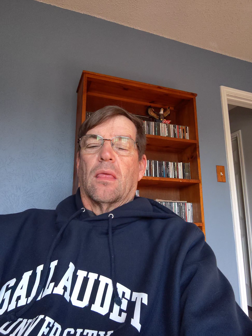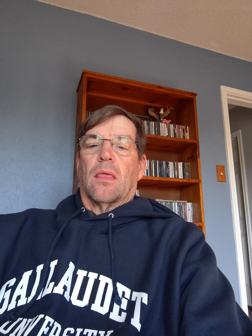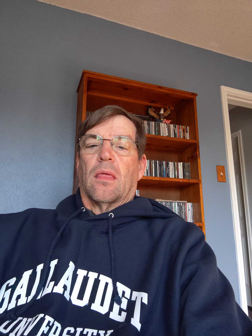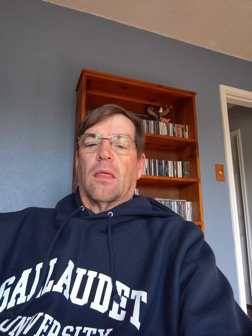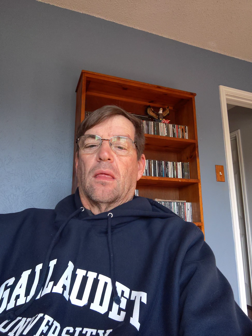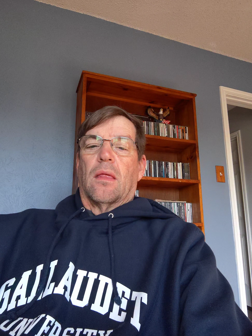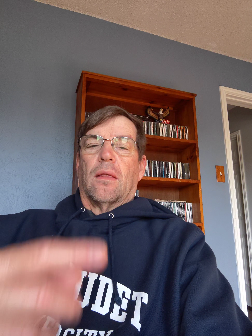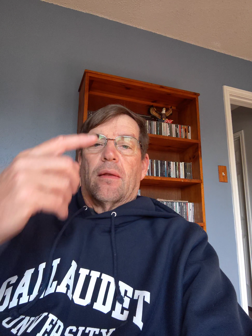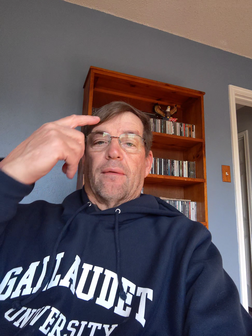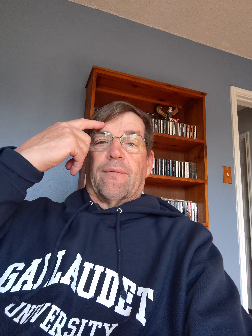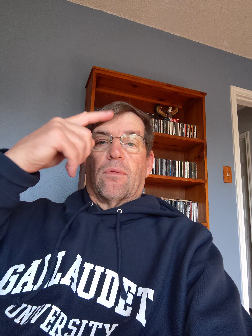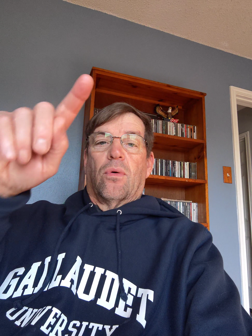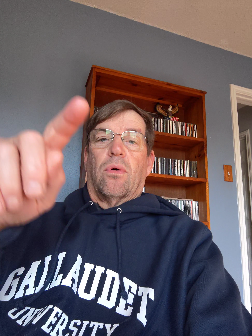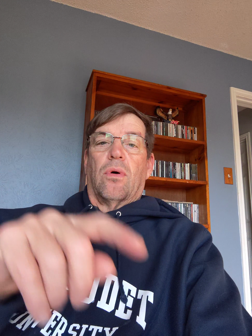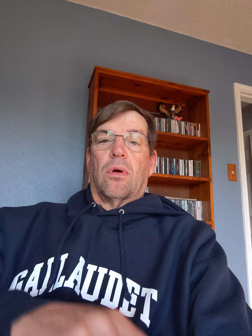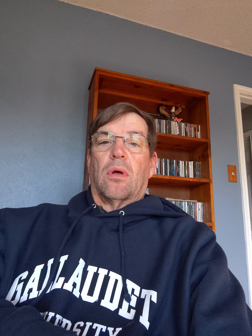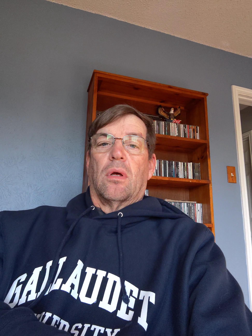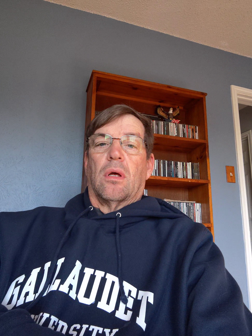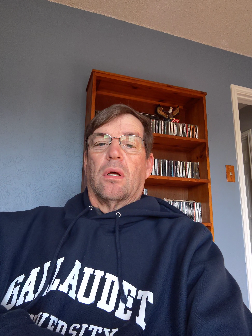for